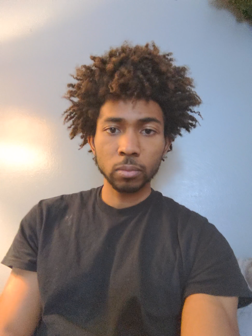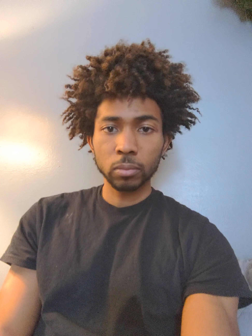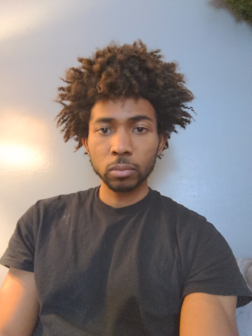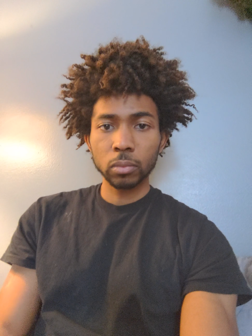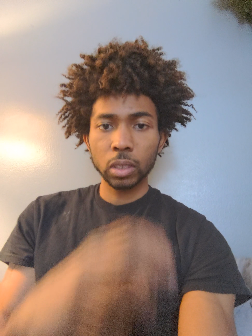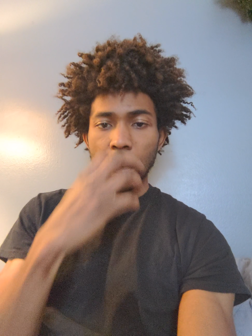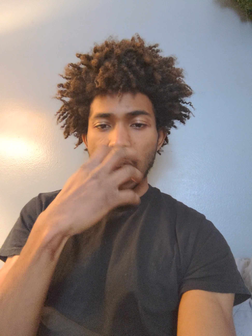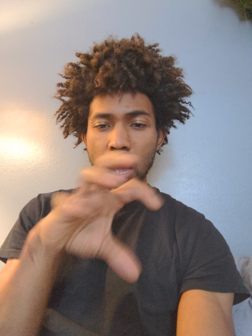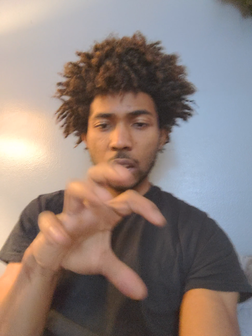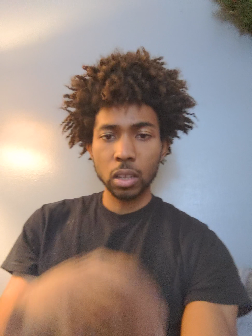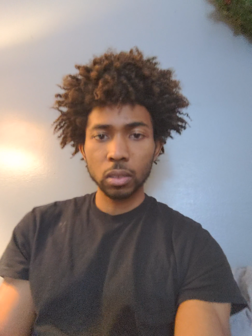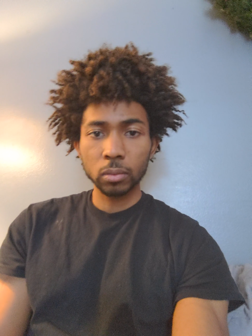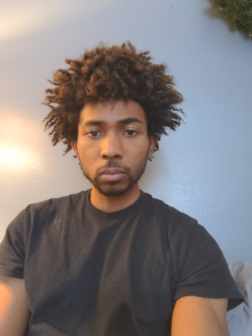hot